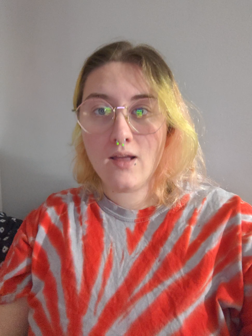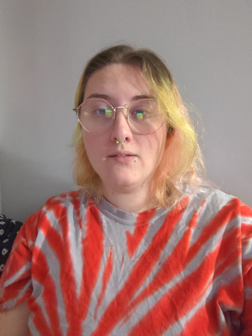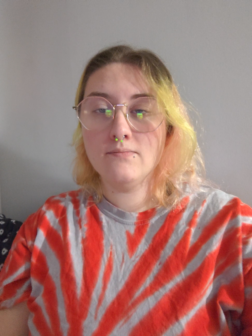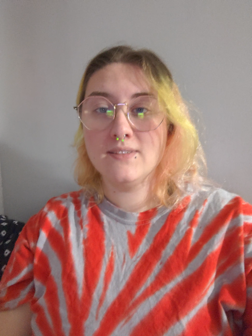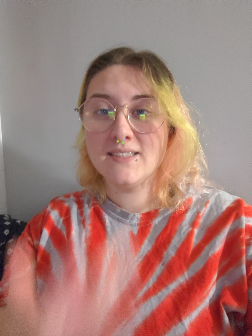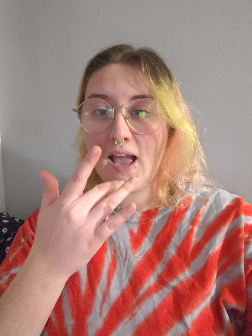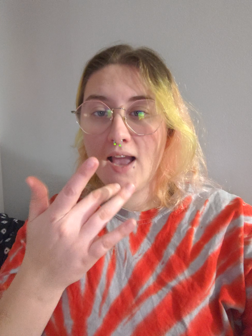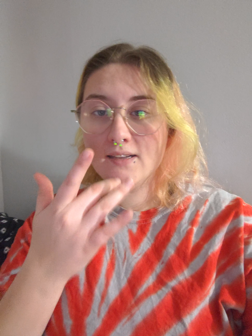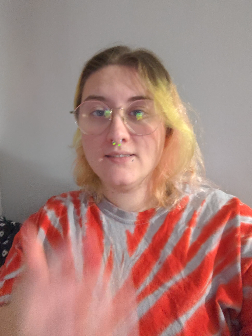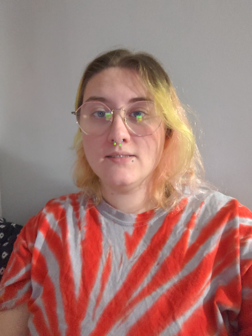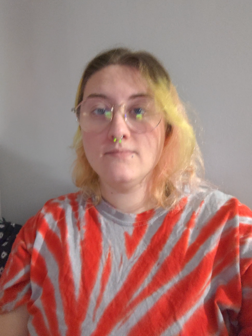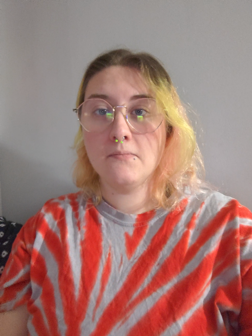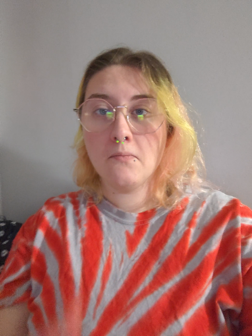taste